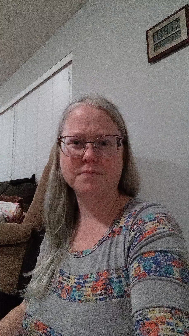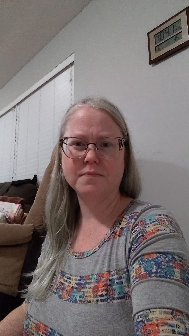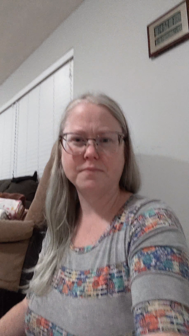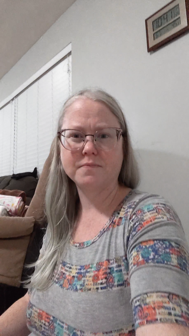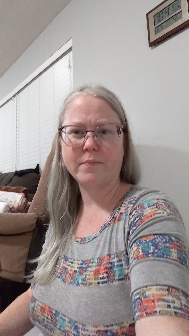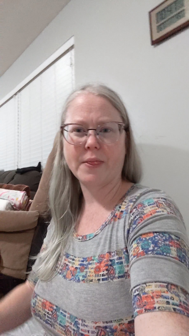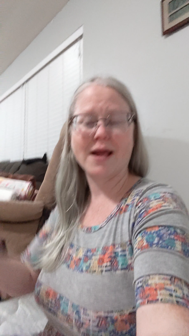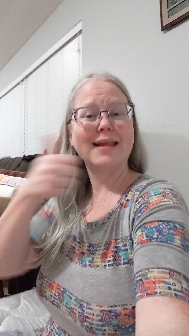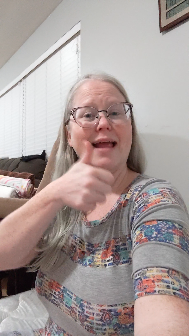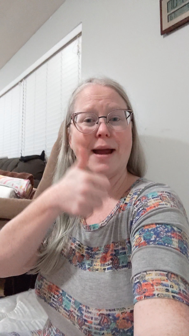game